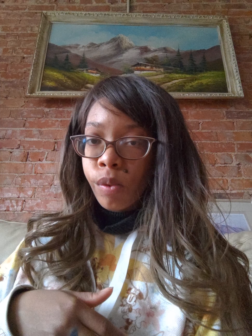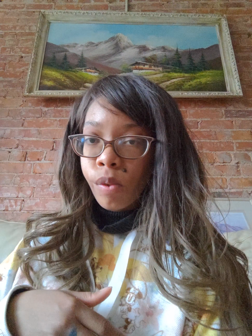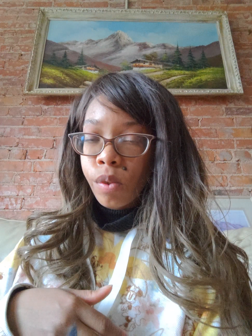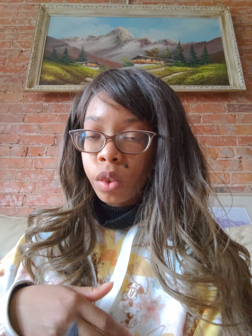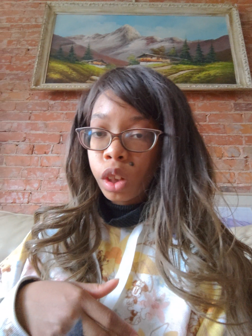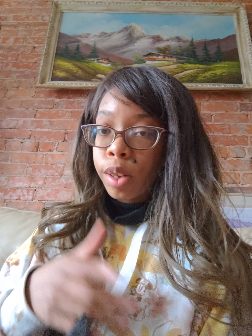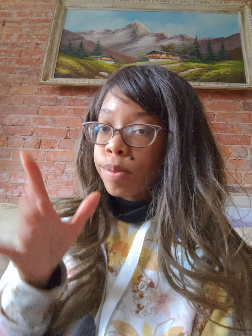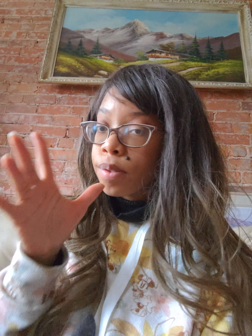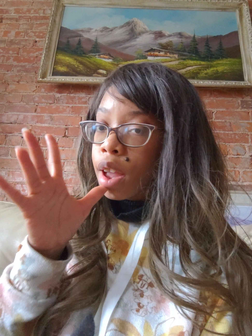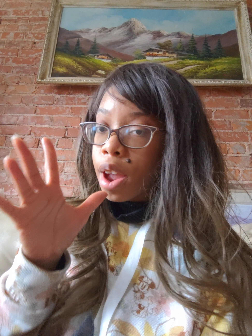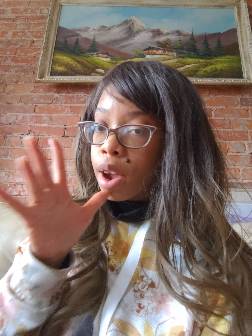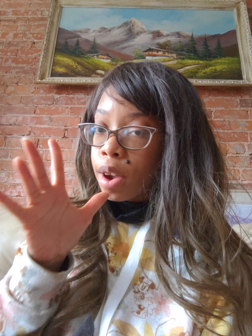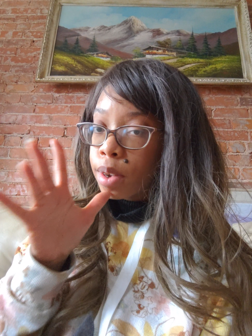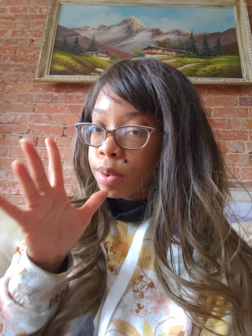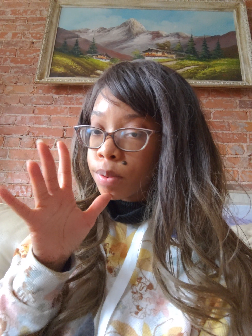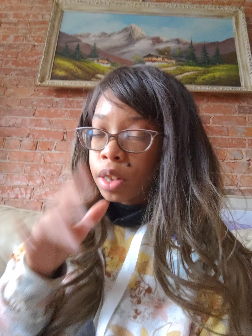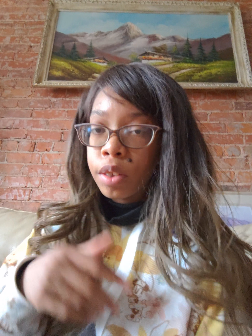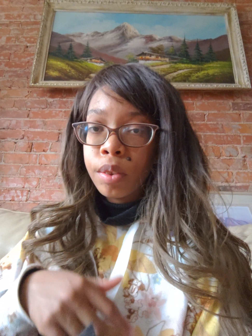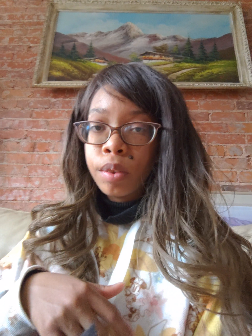mom